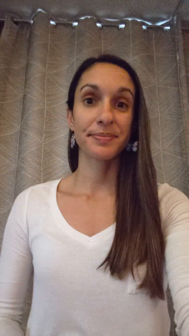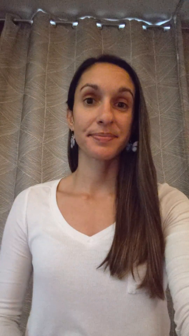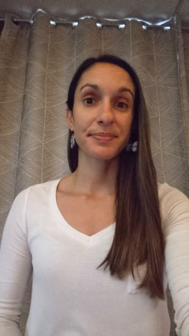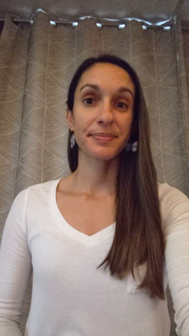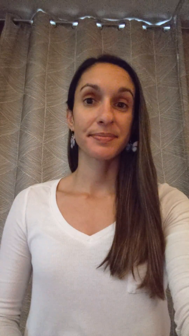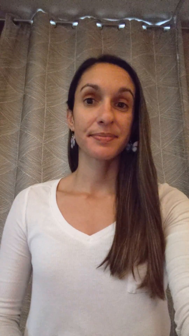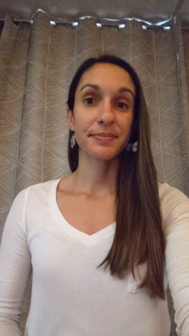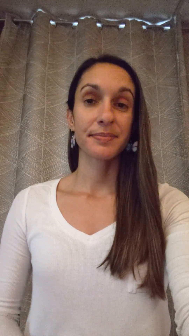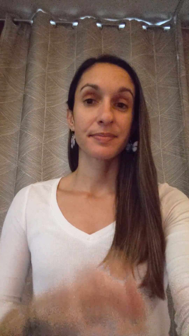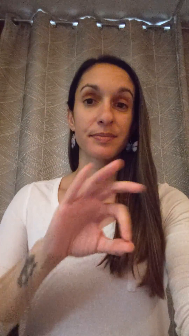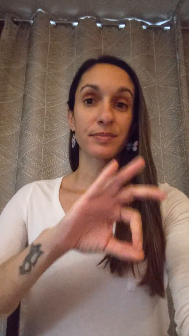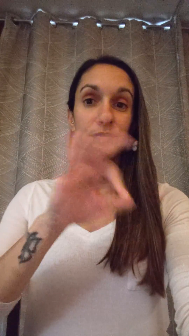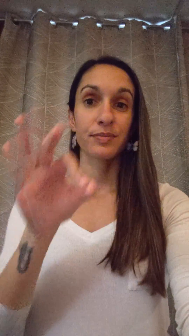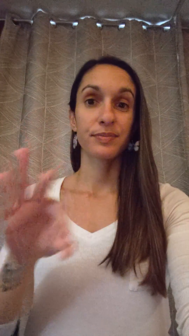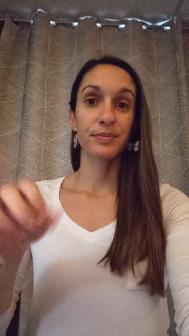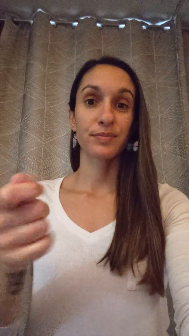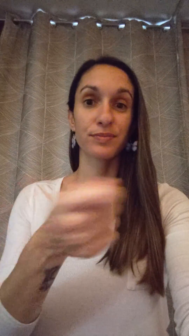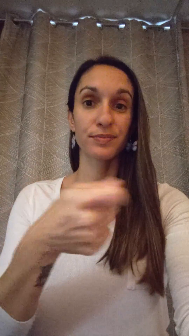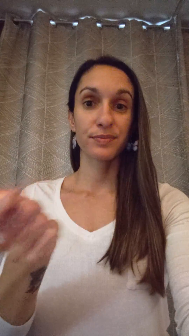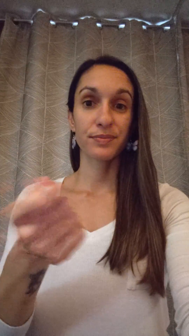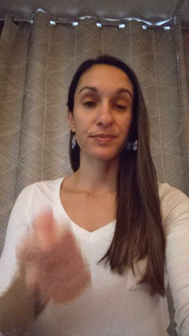hose